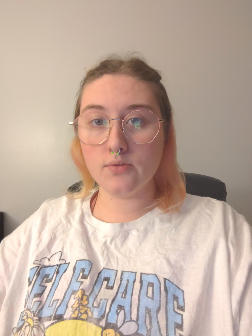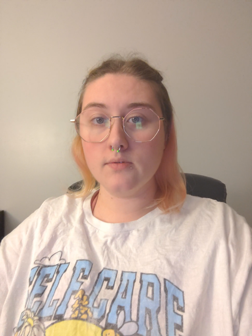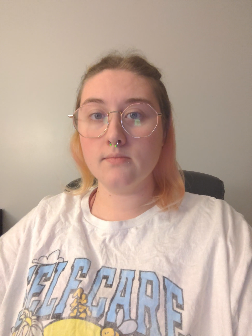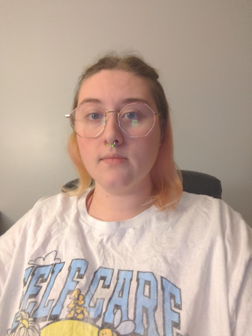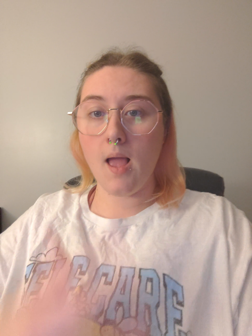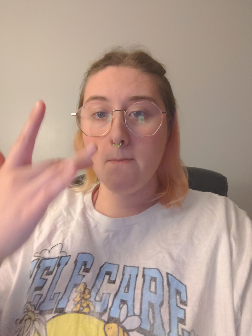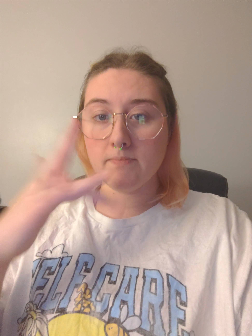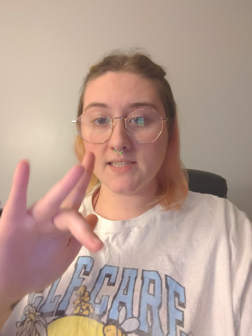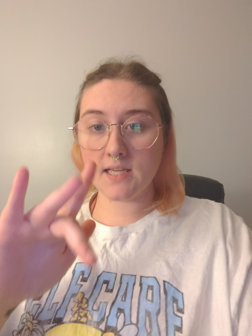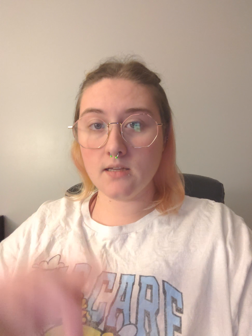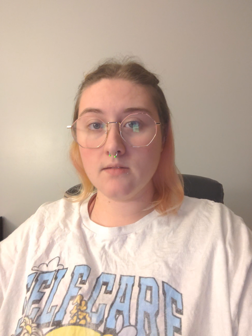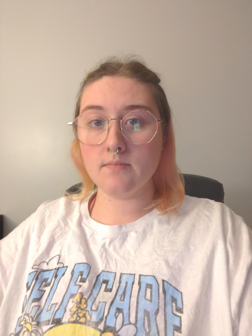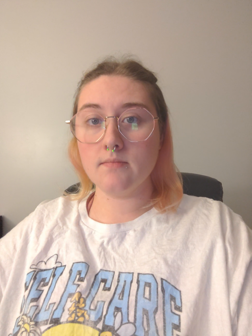empty